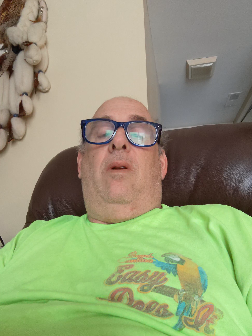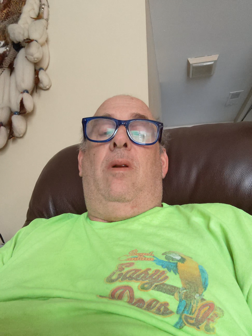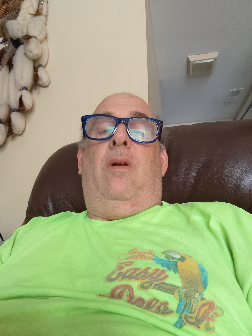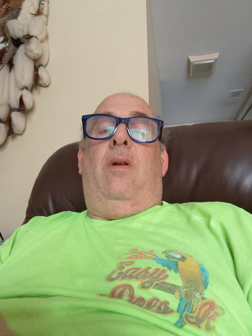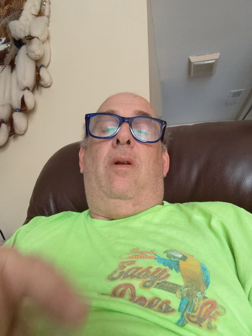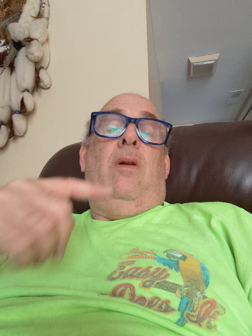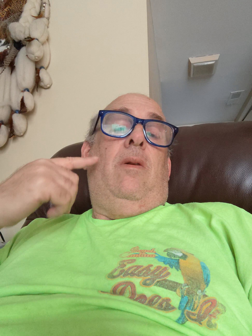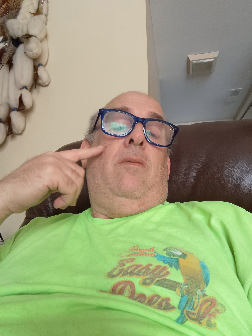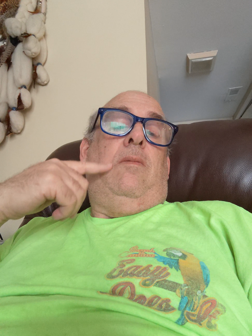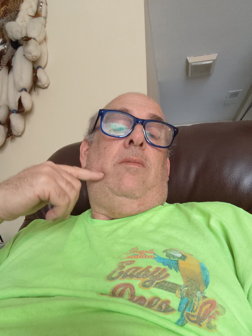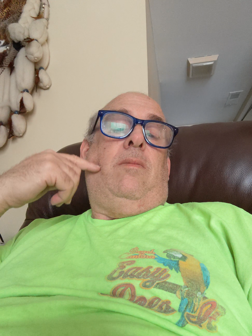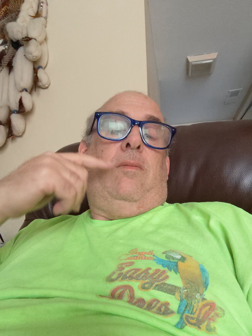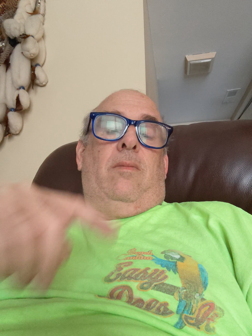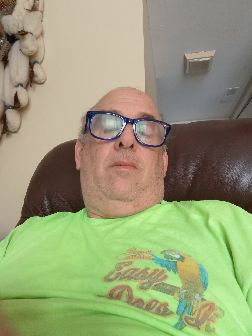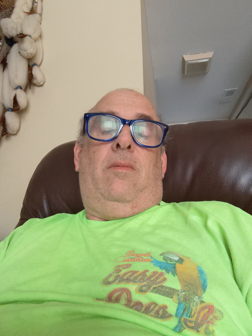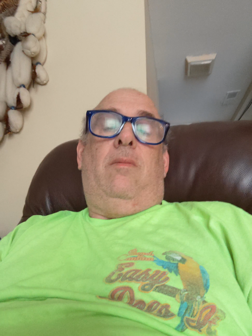cheek